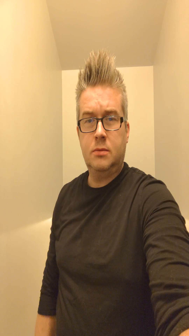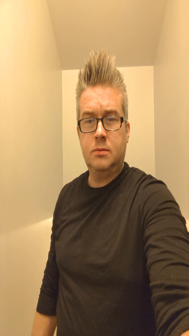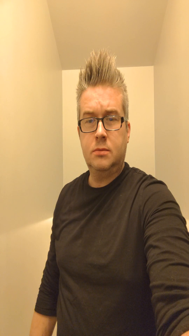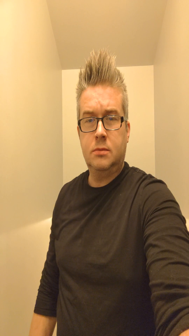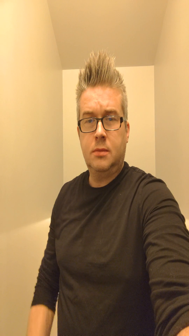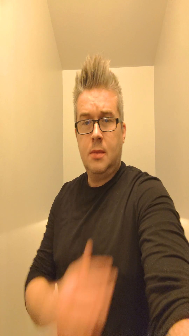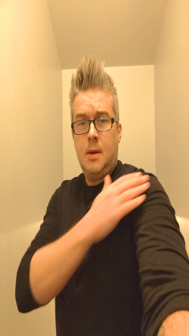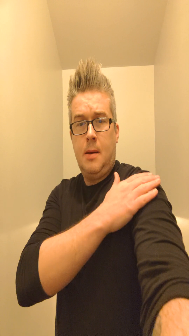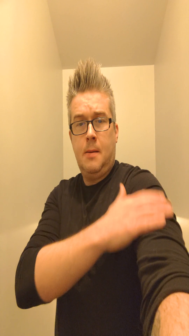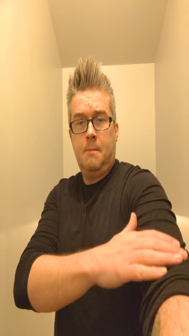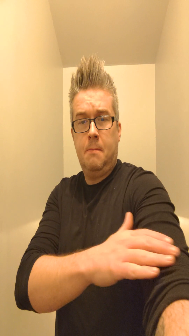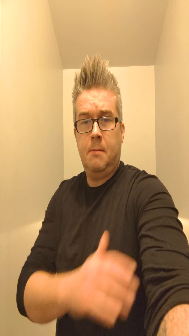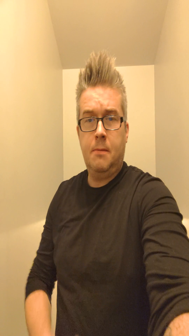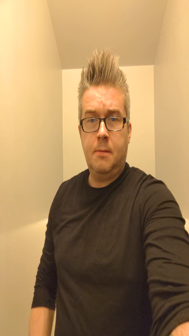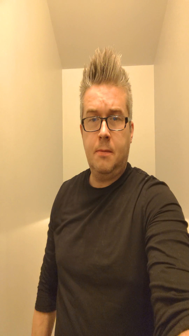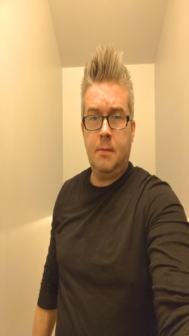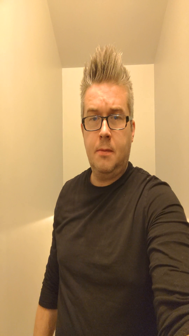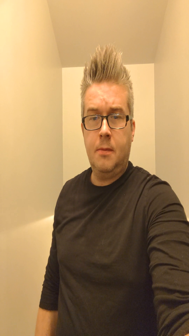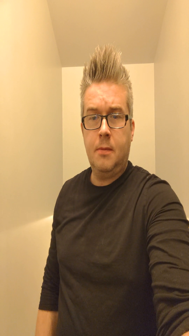arm